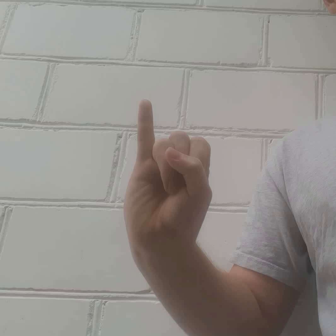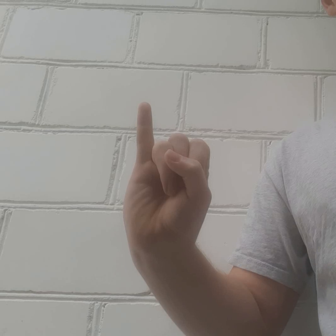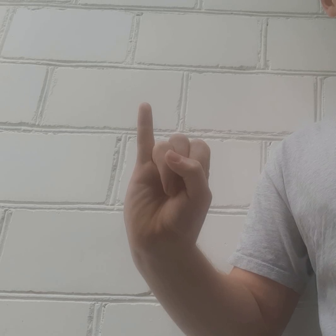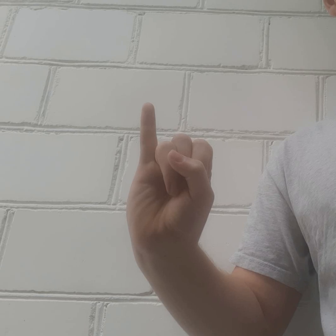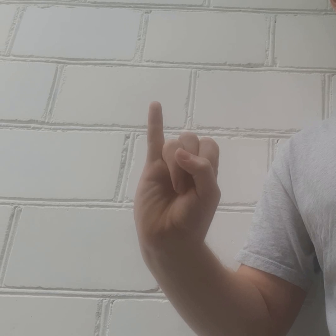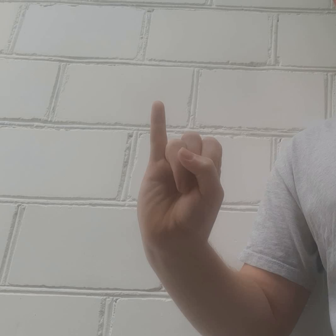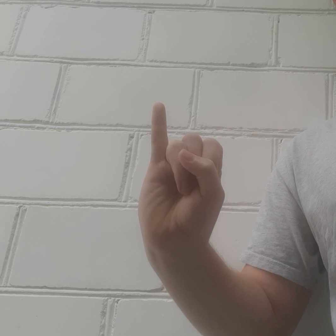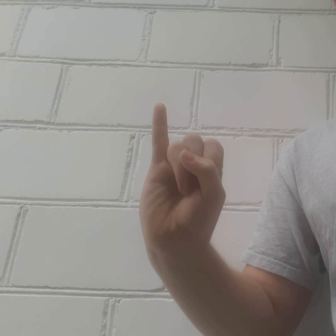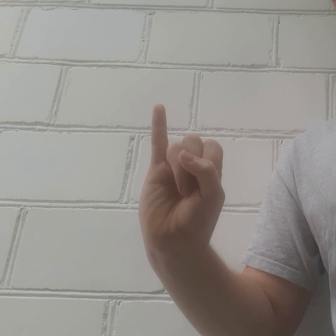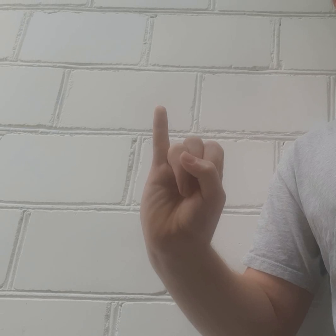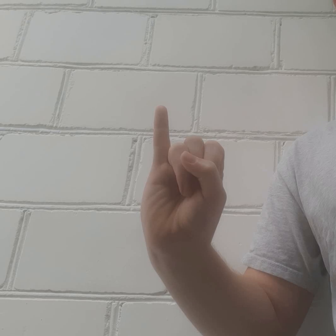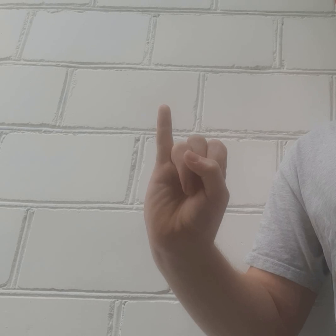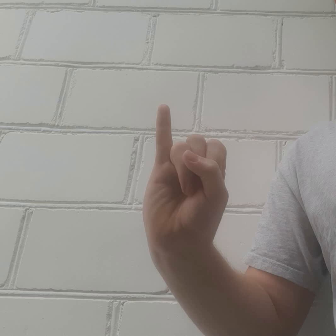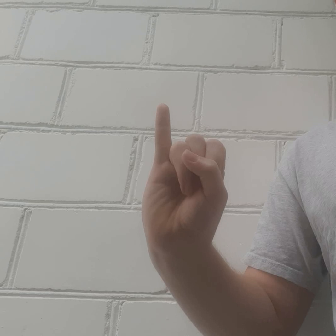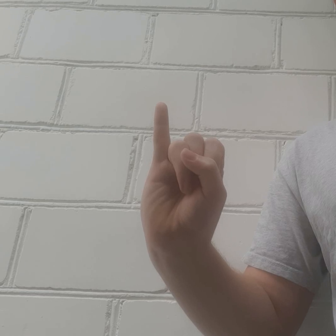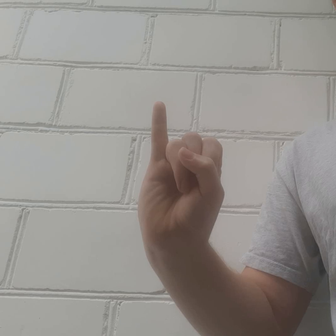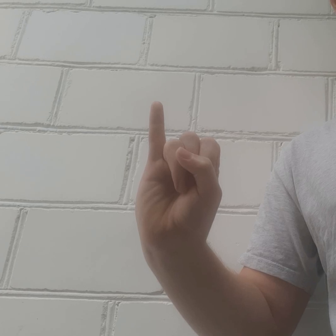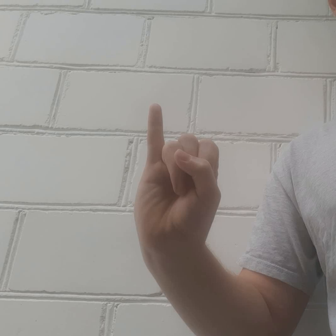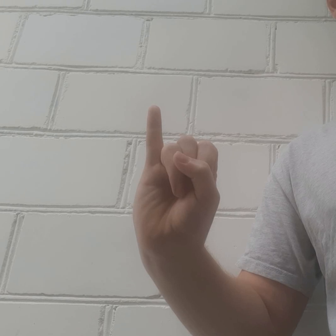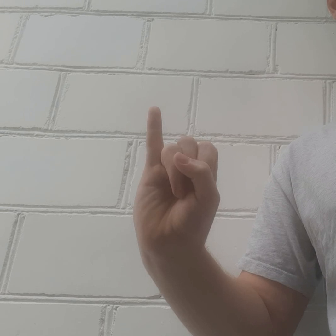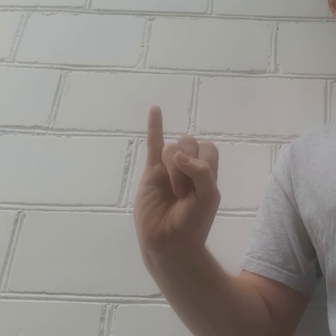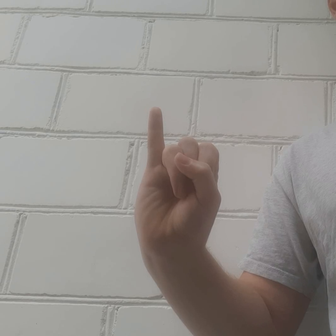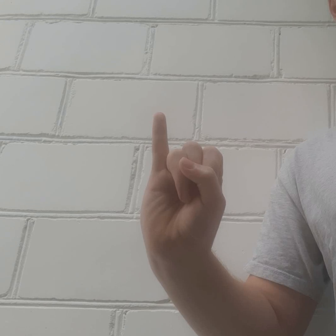І